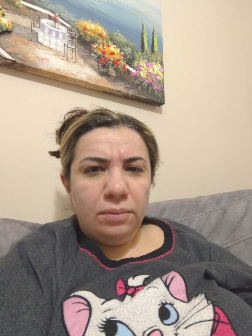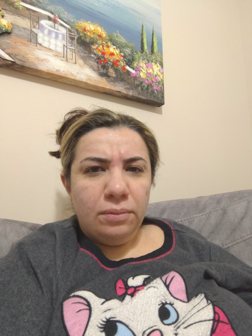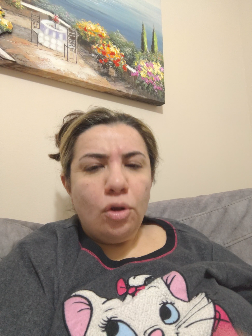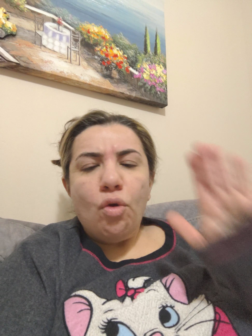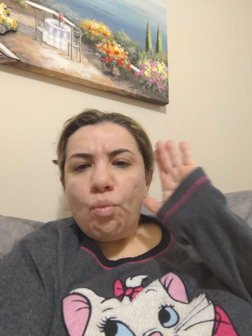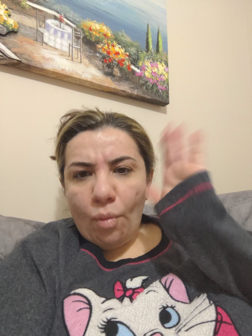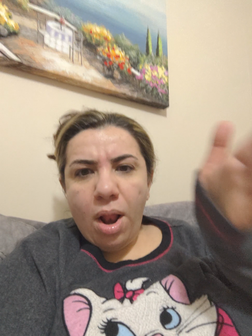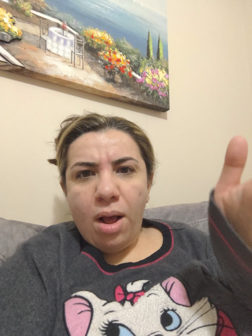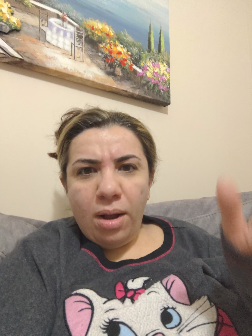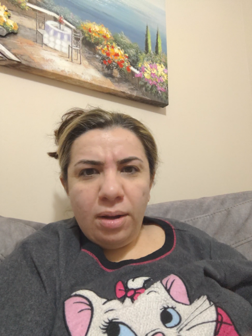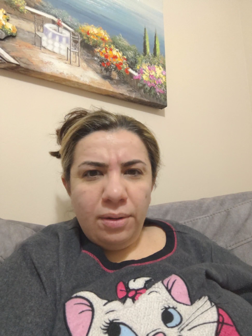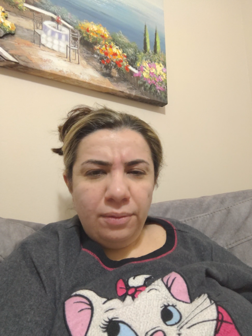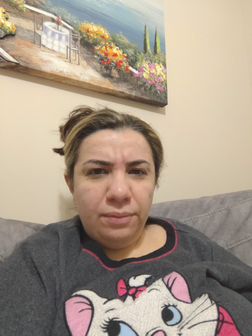will